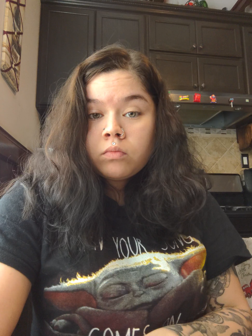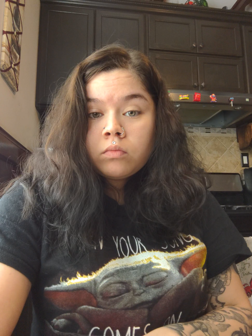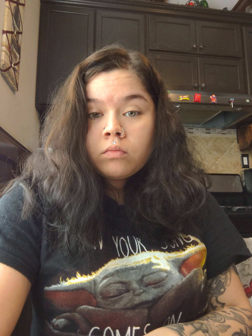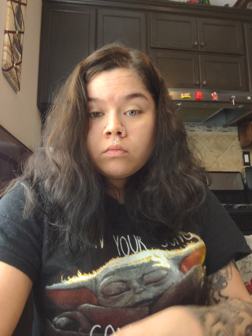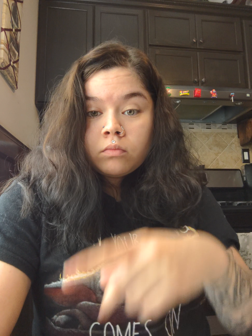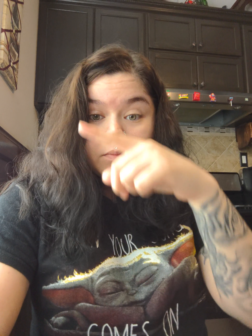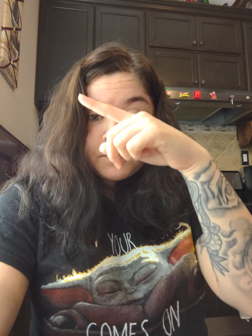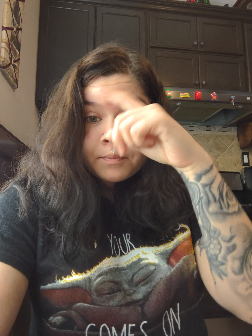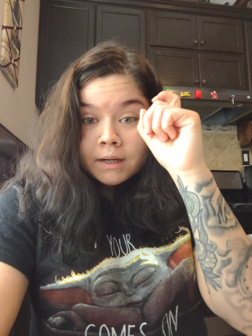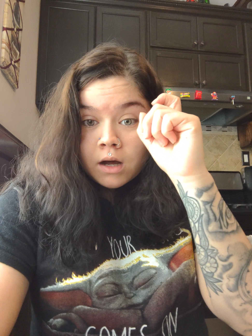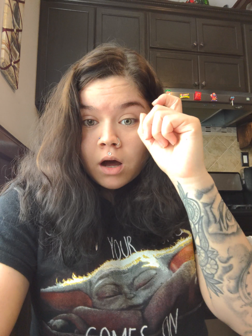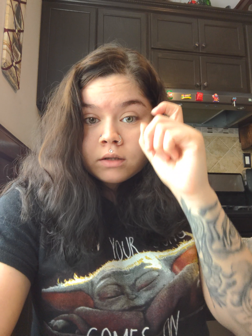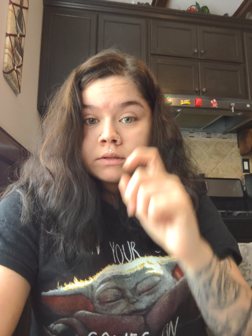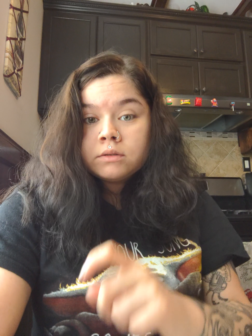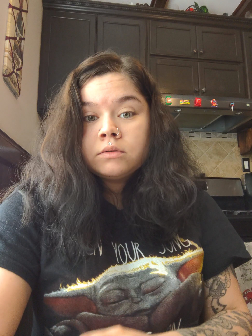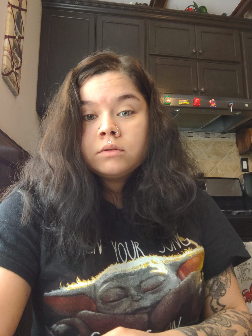because